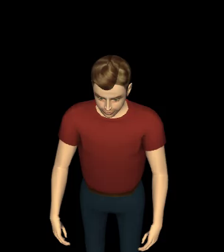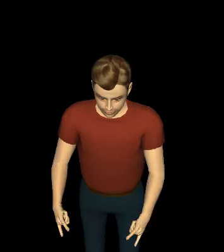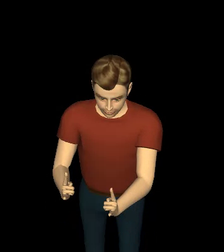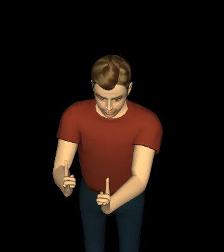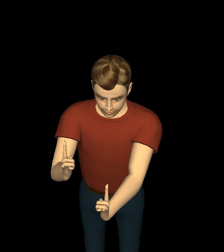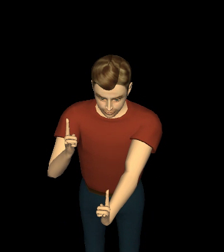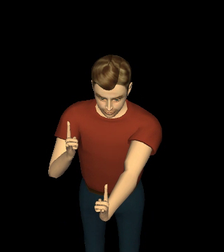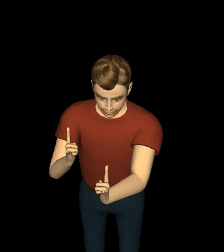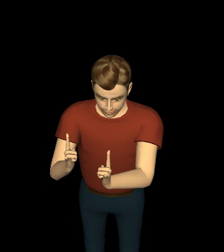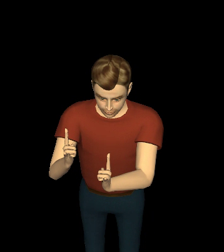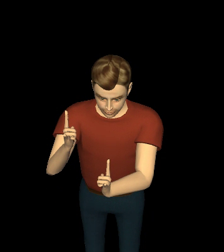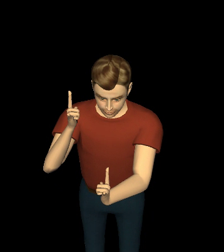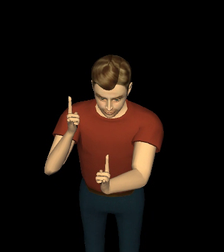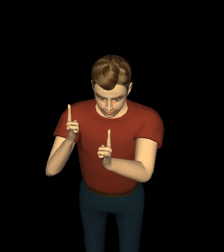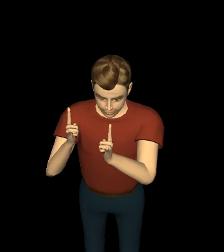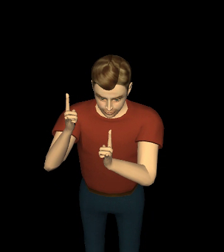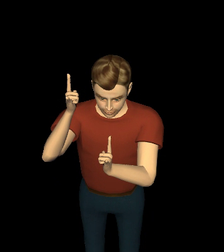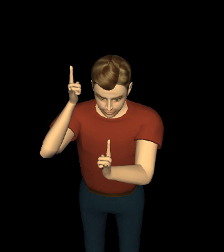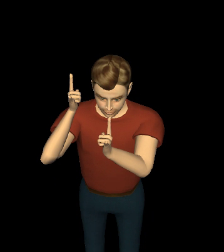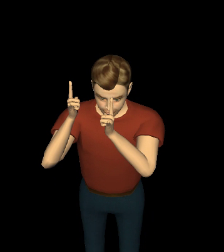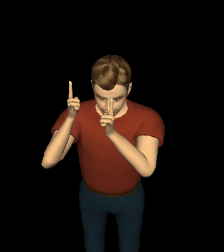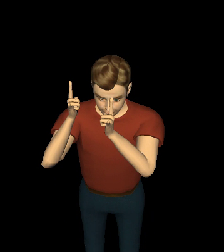قصة